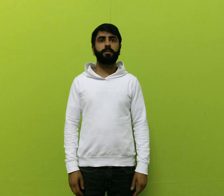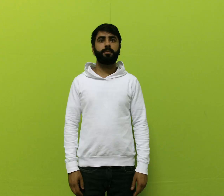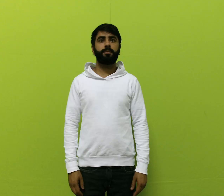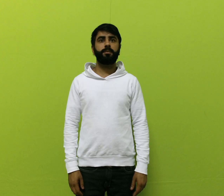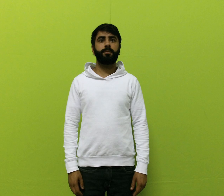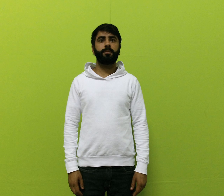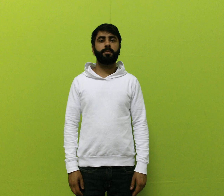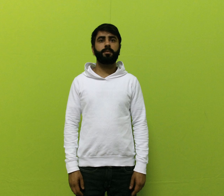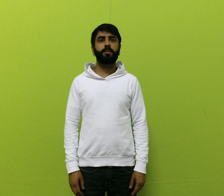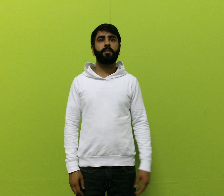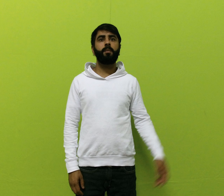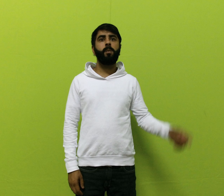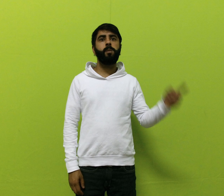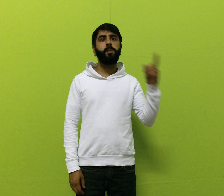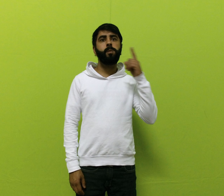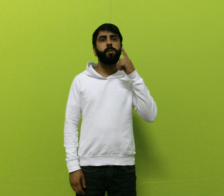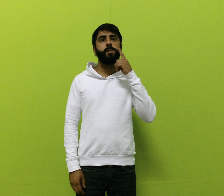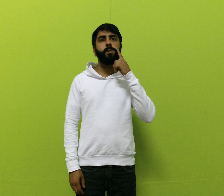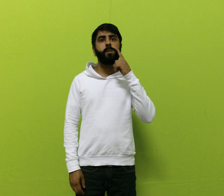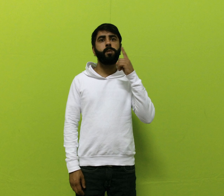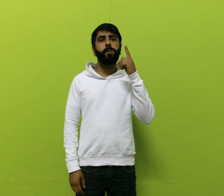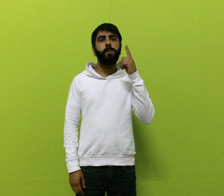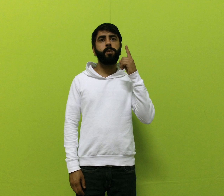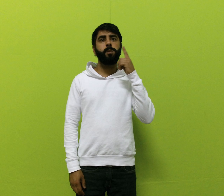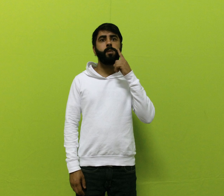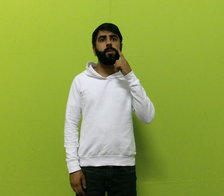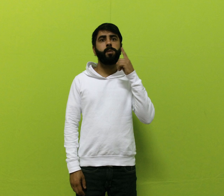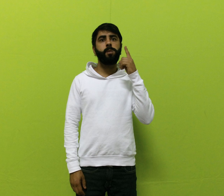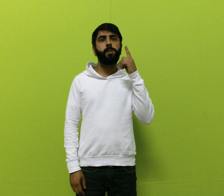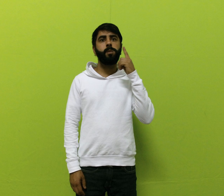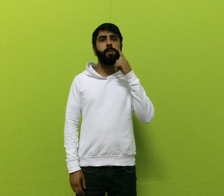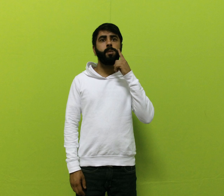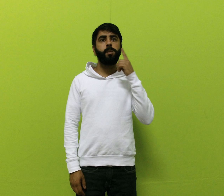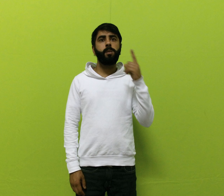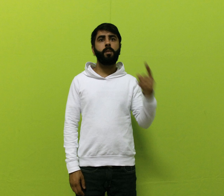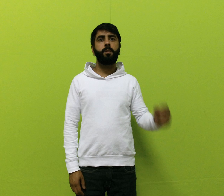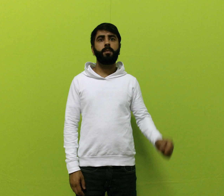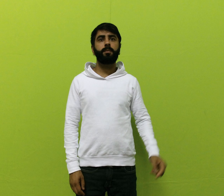bala